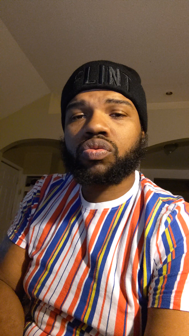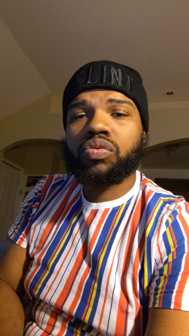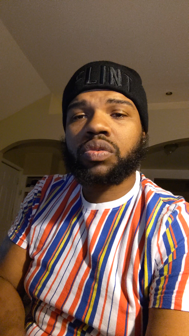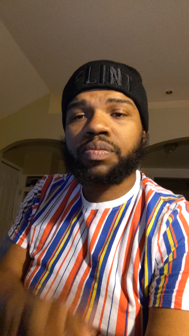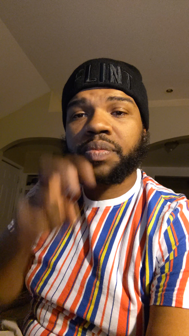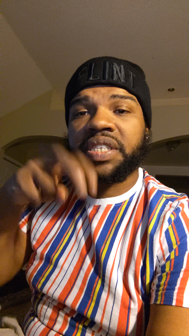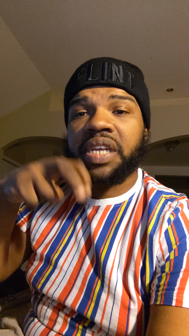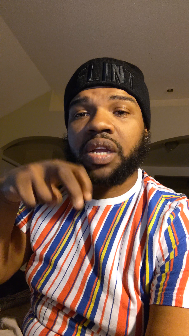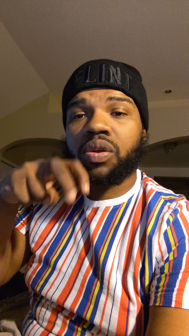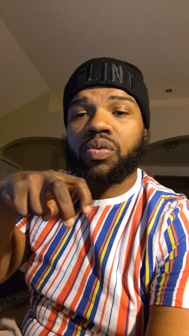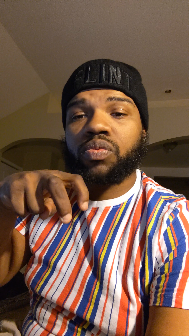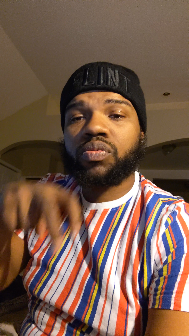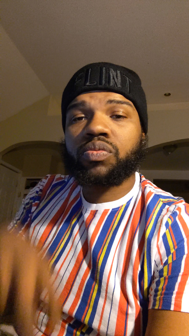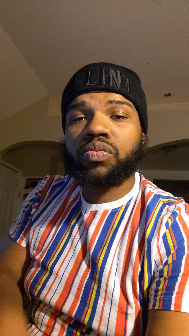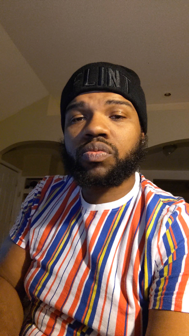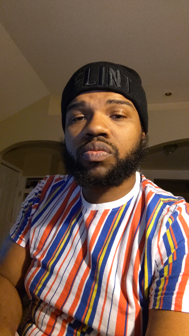potato